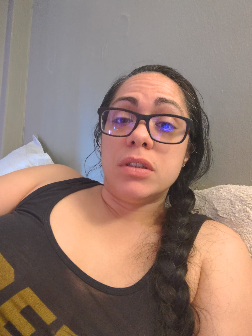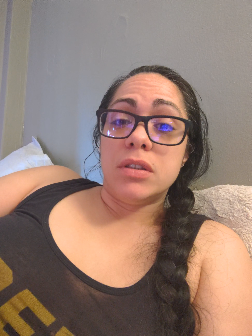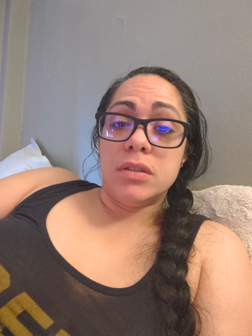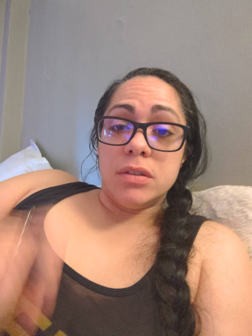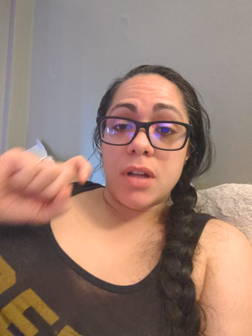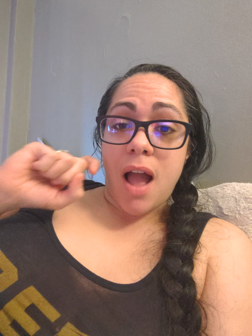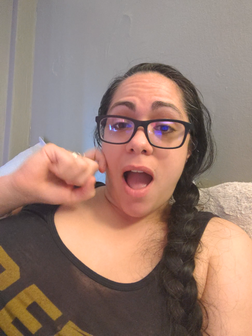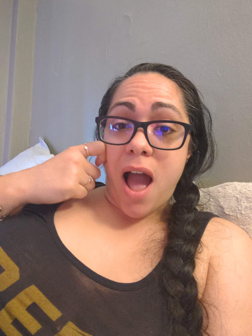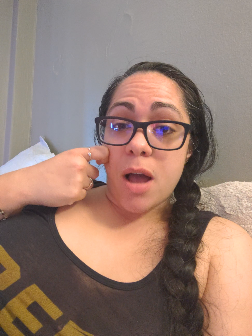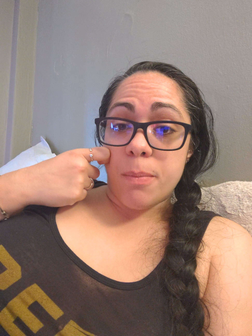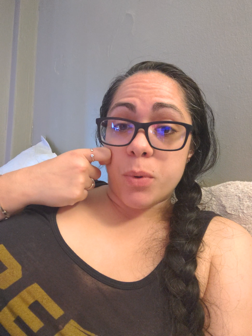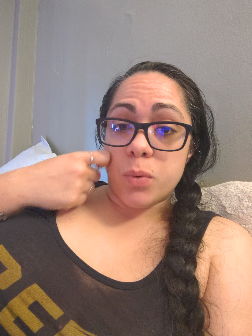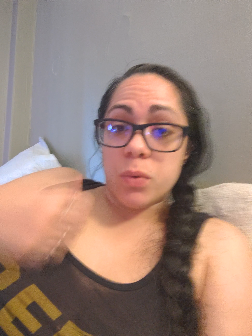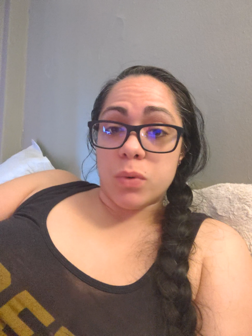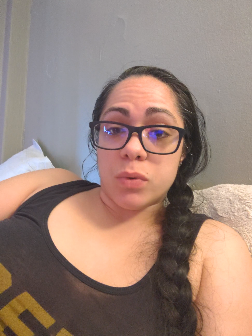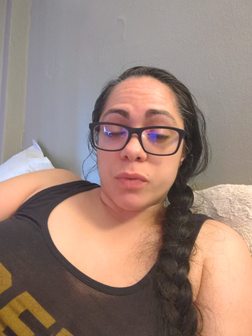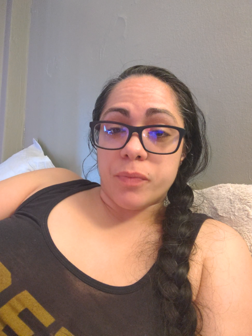apple